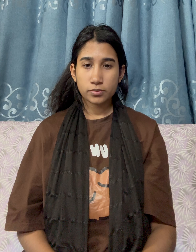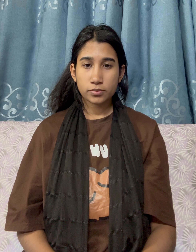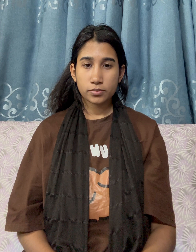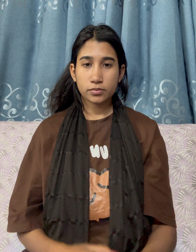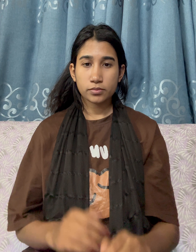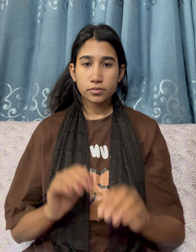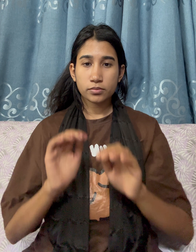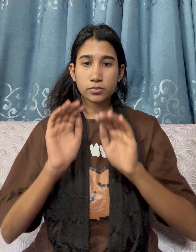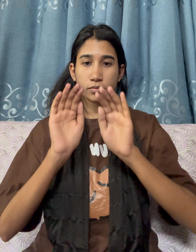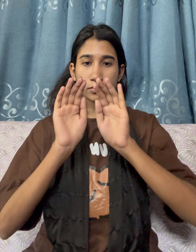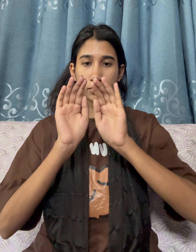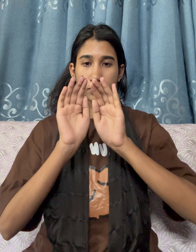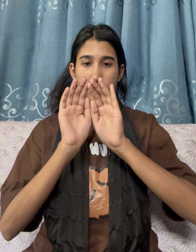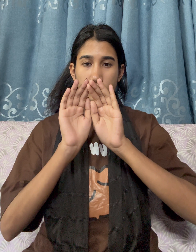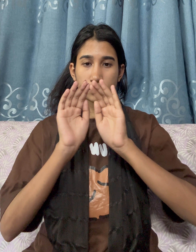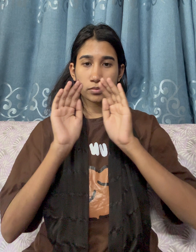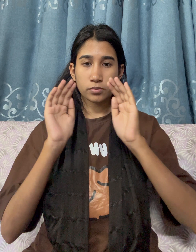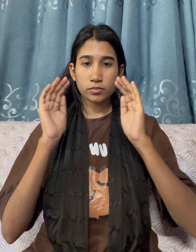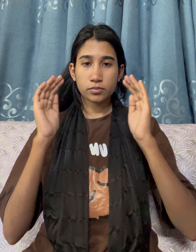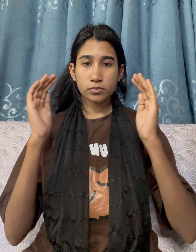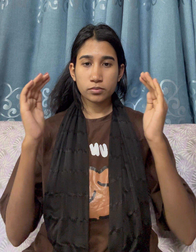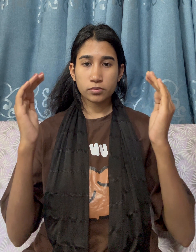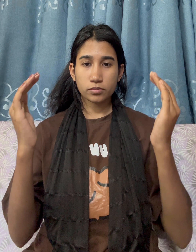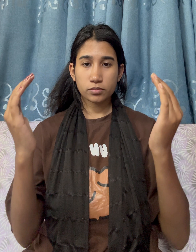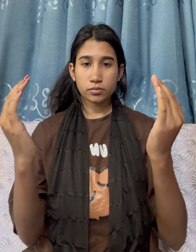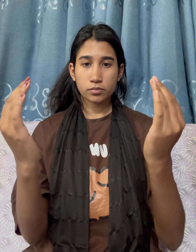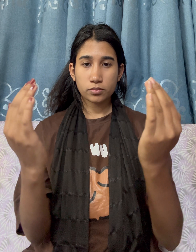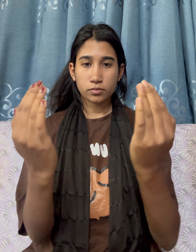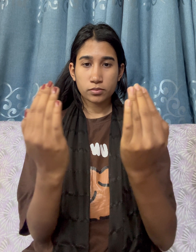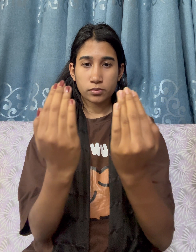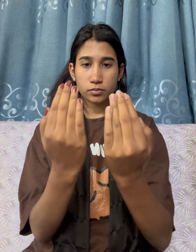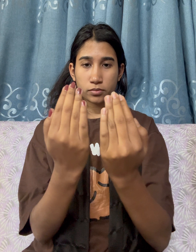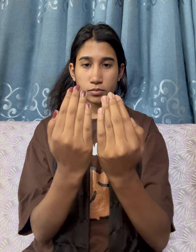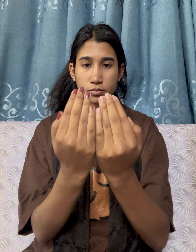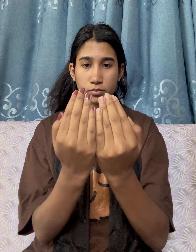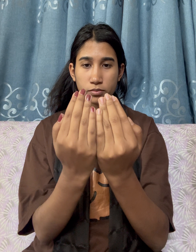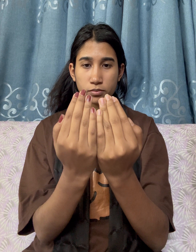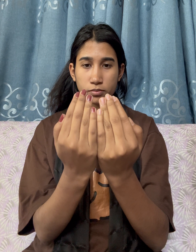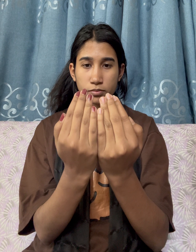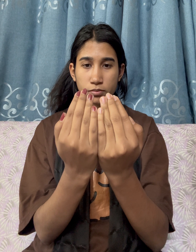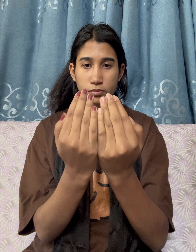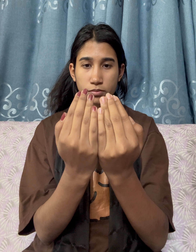পৃথিবী